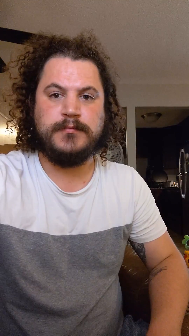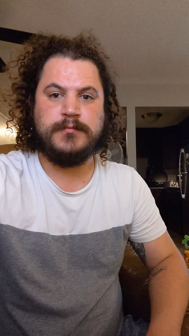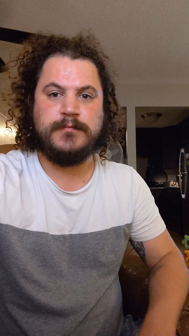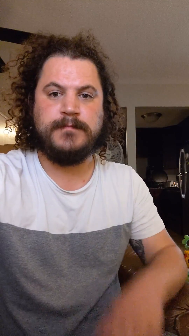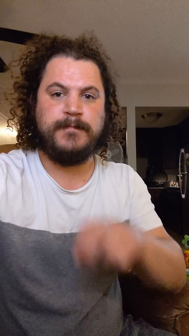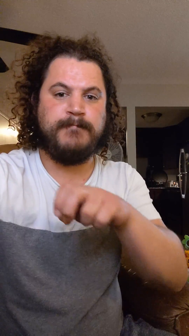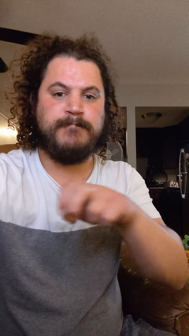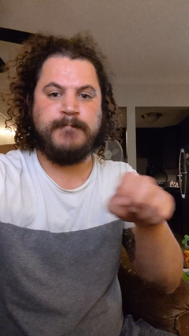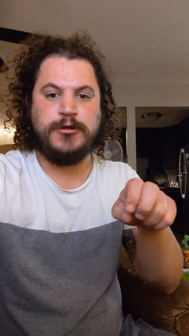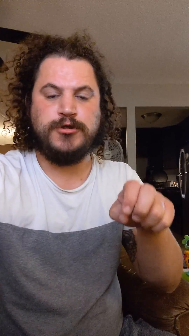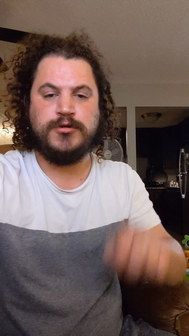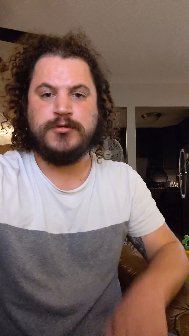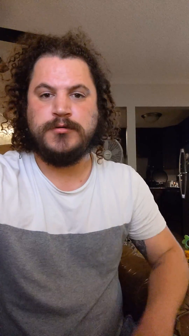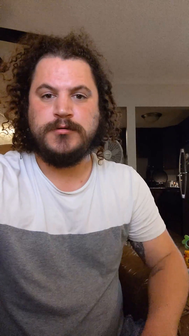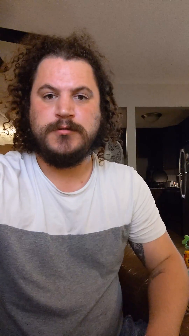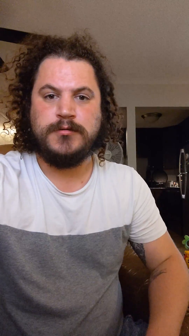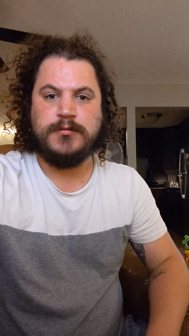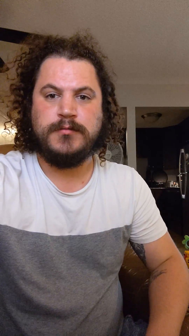bench